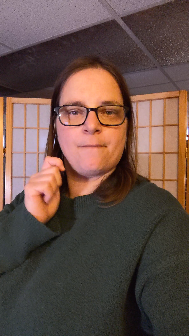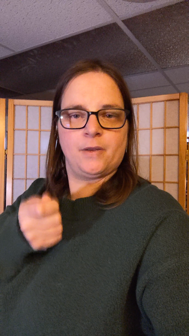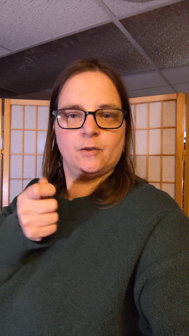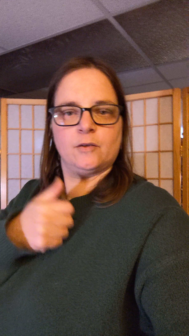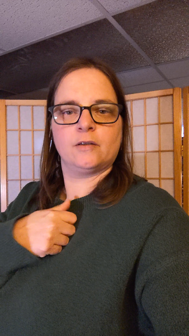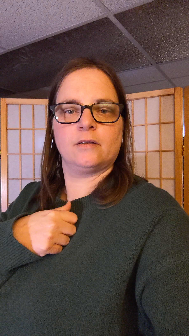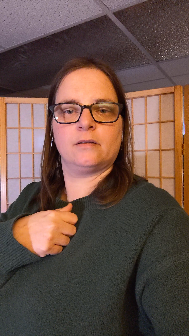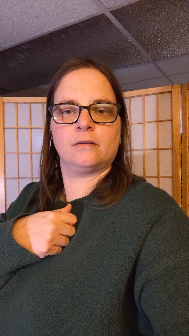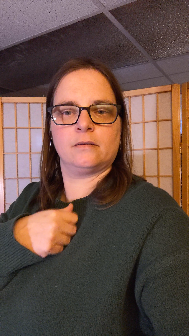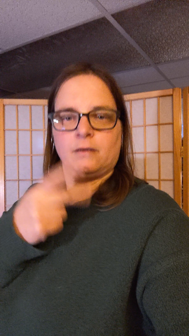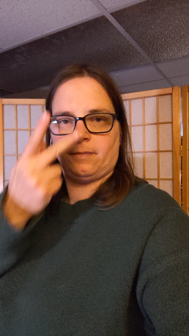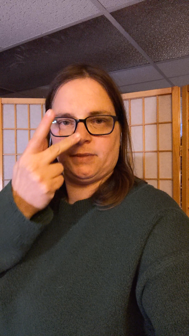penis